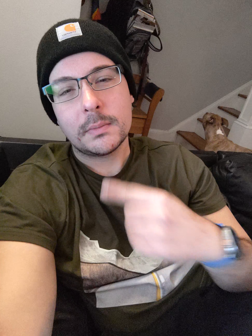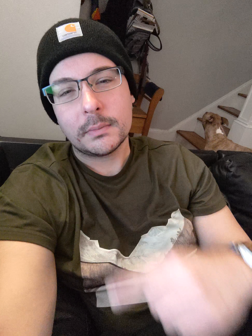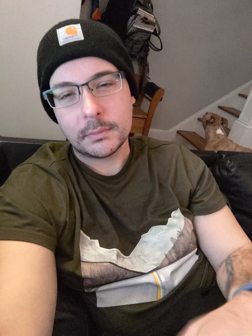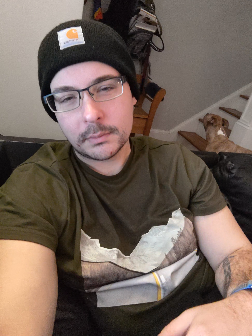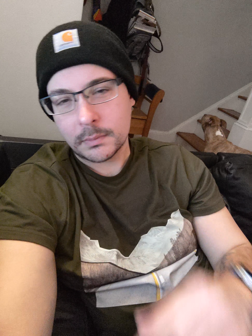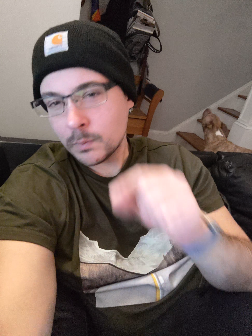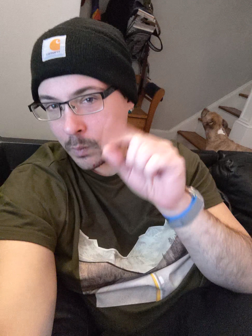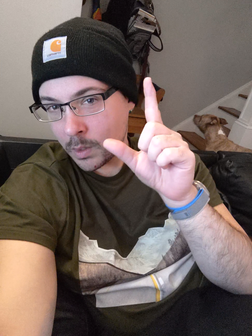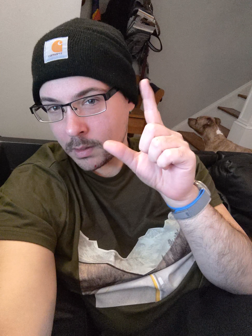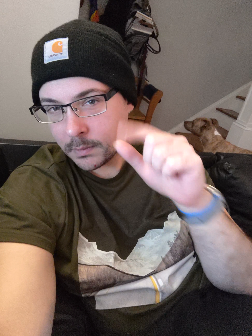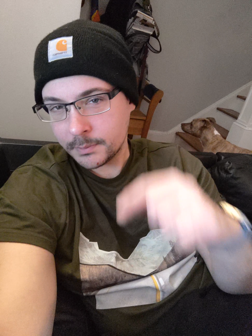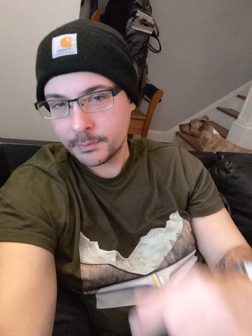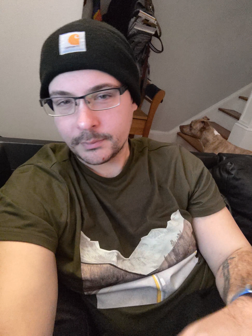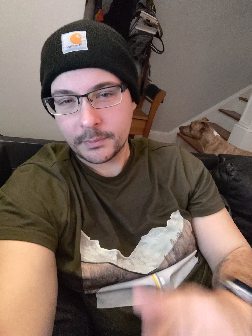awake